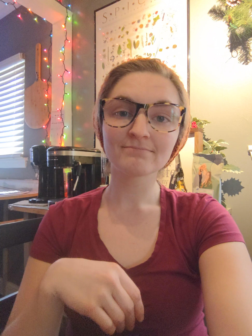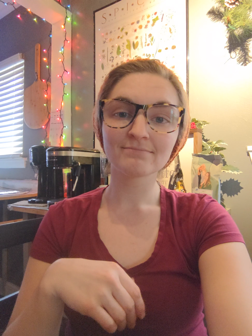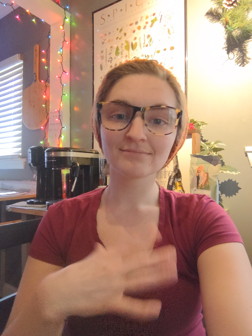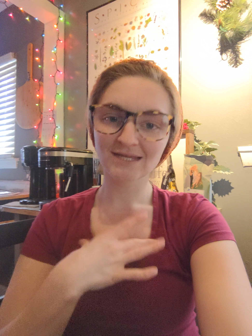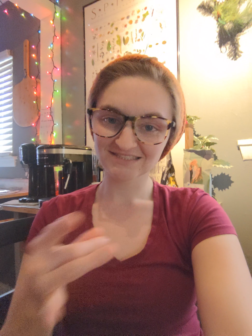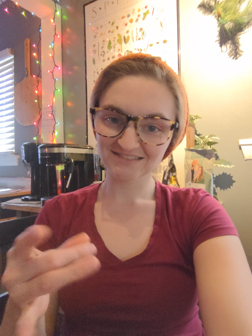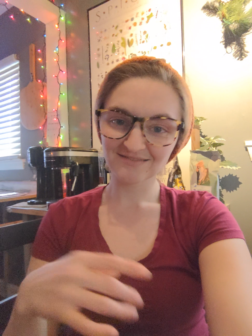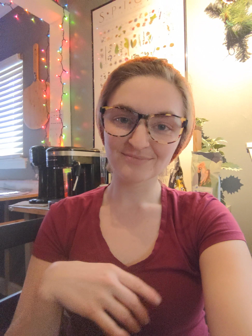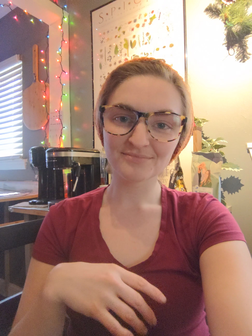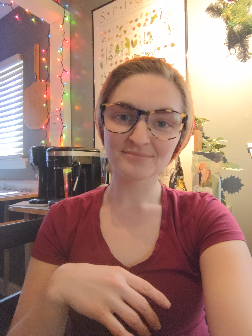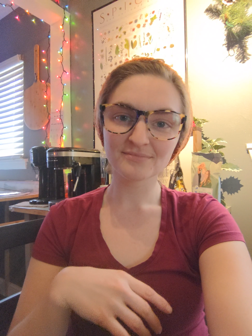like